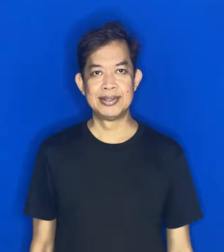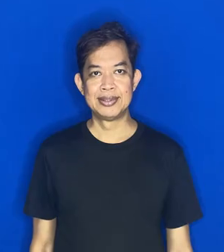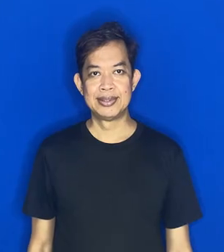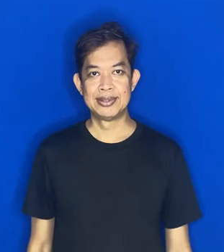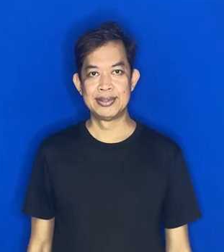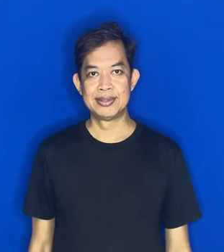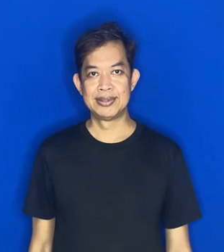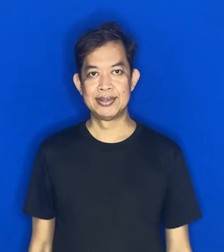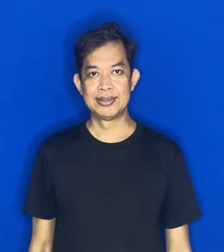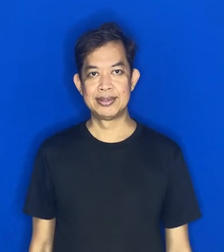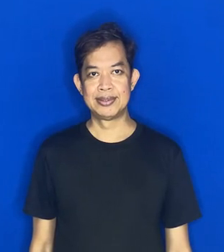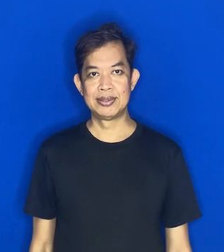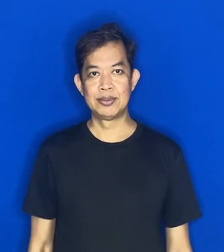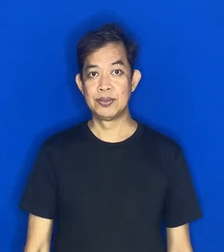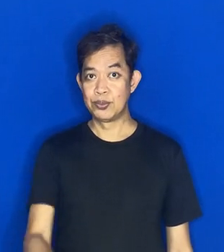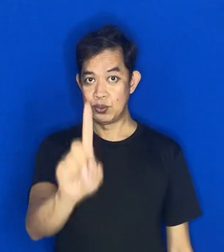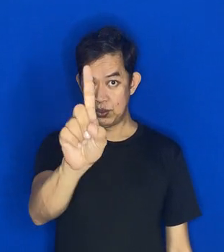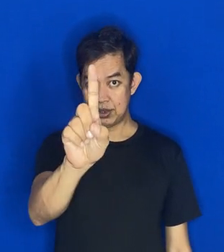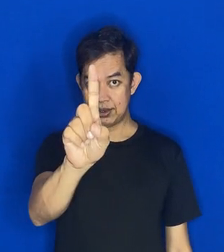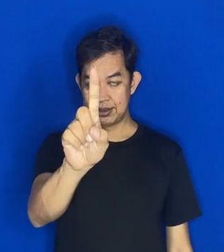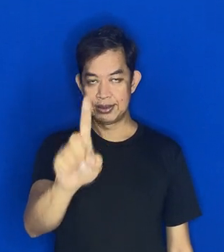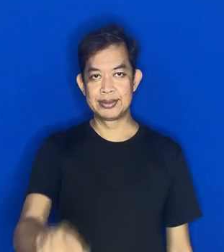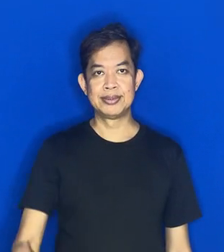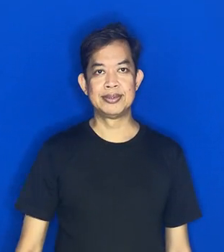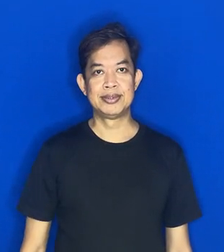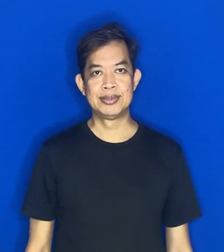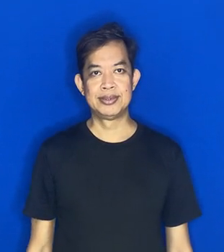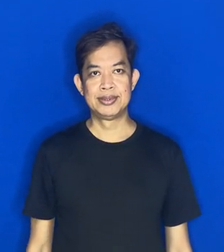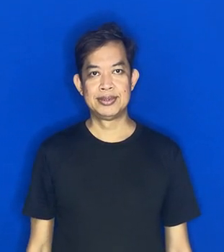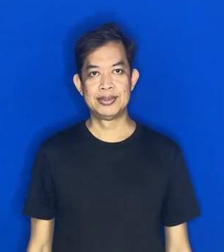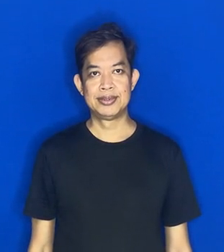one